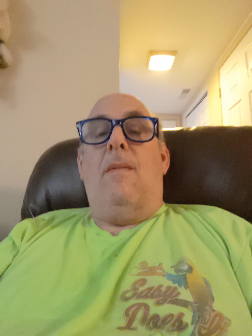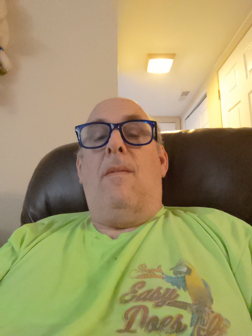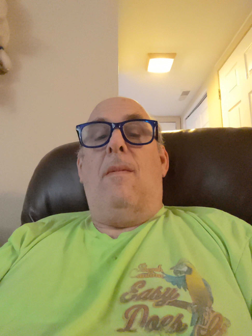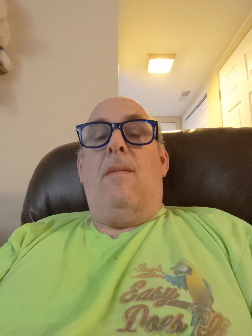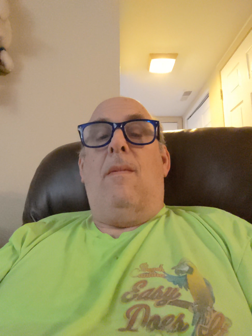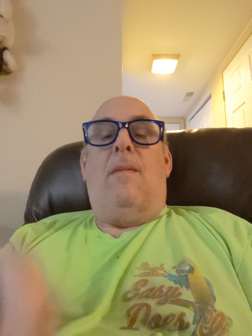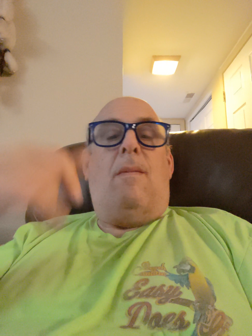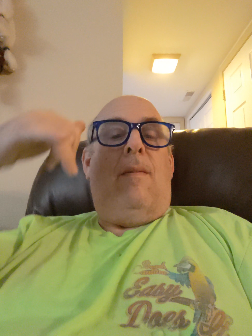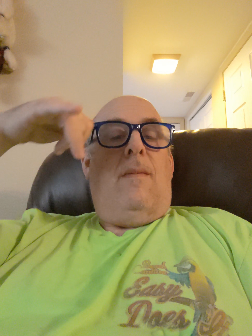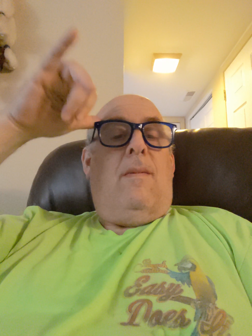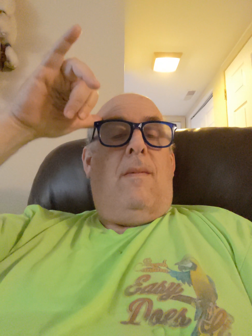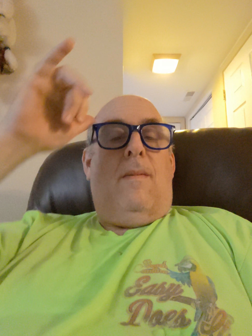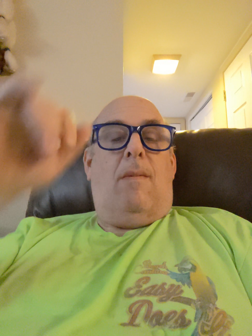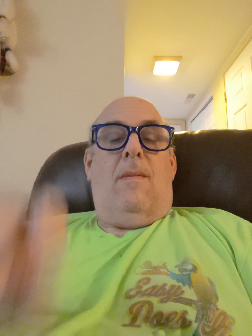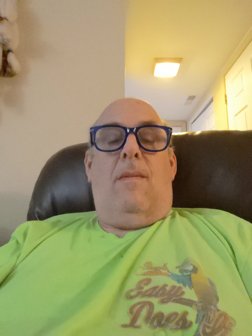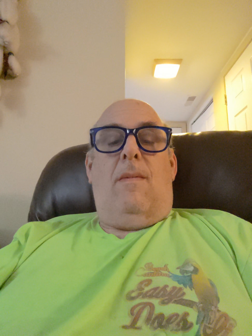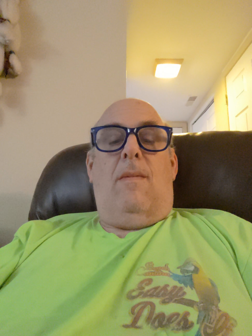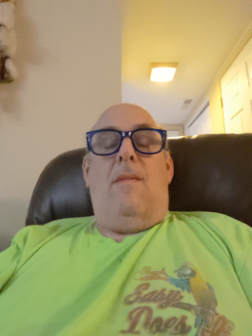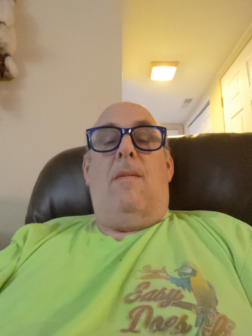cow